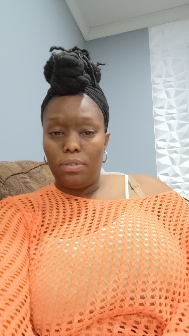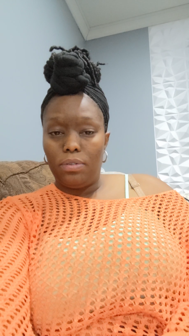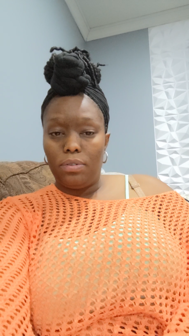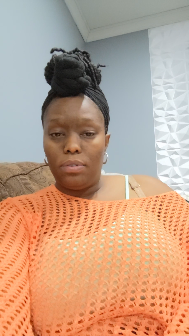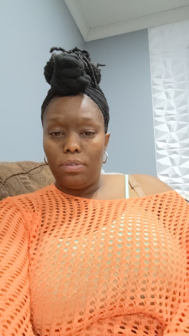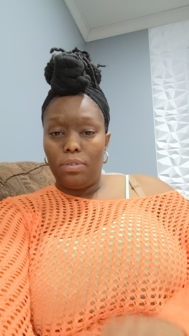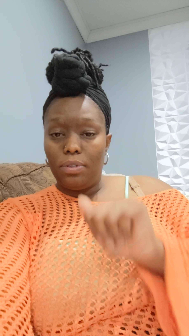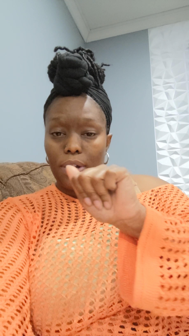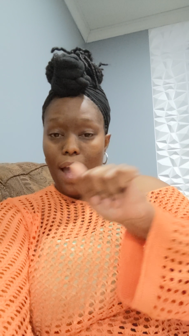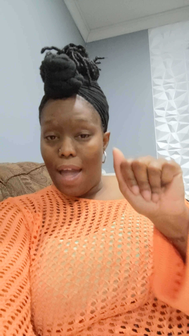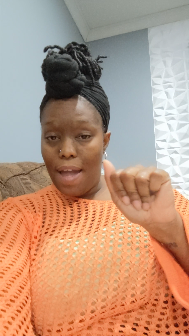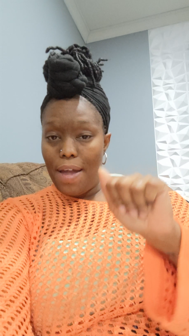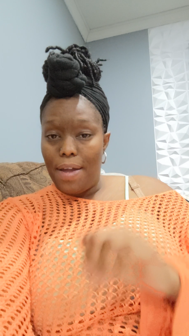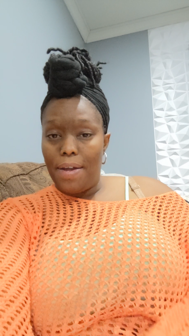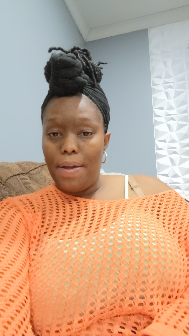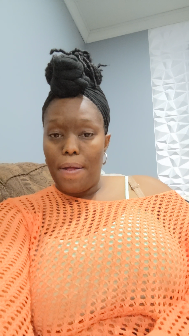a